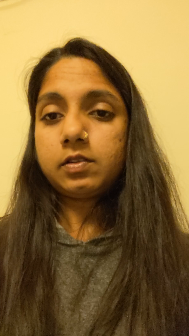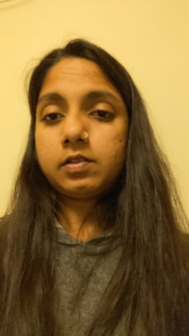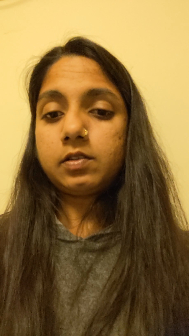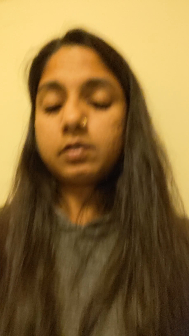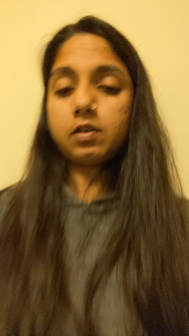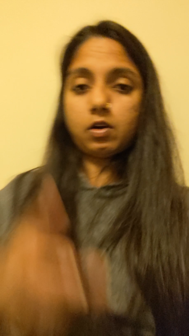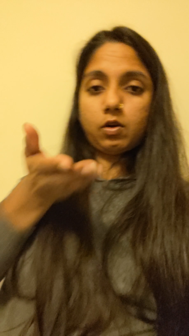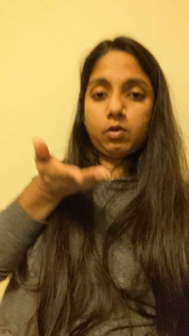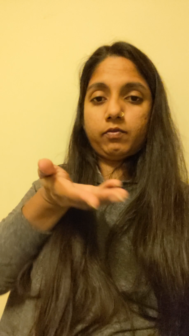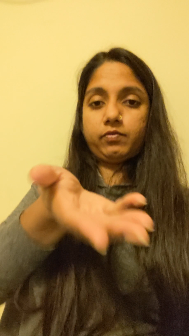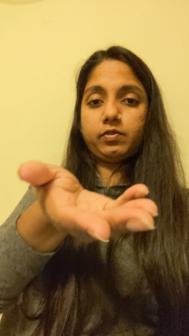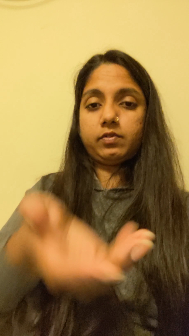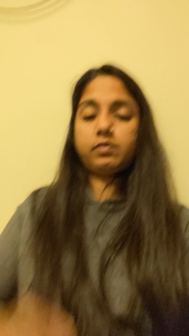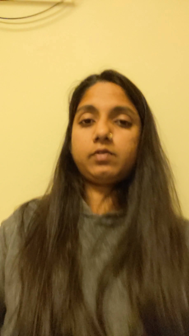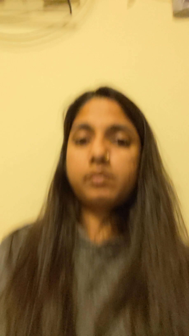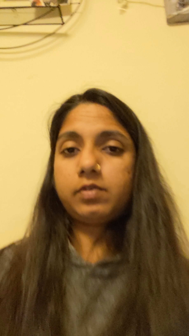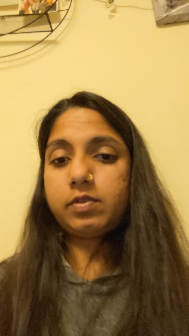oven